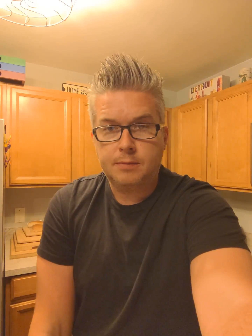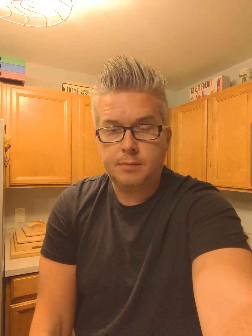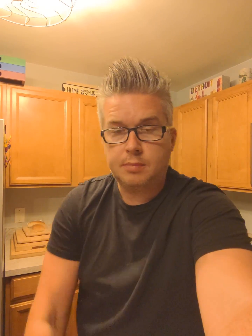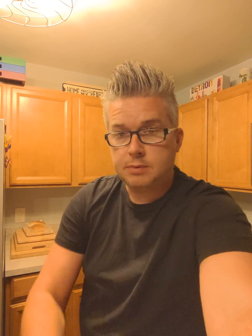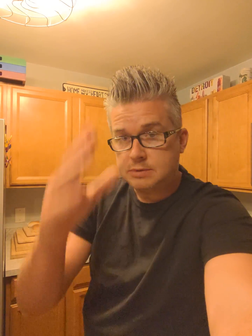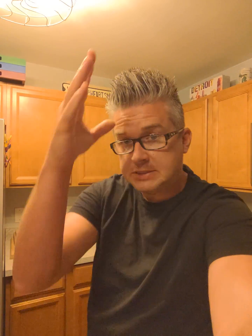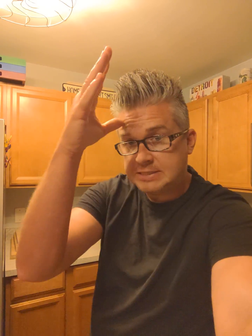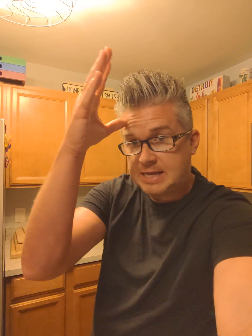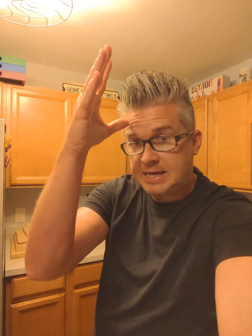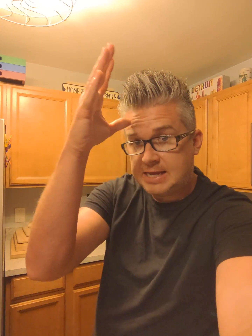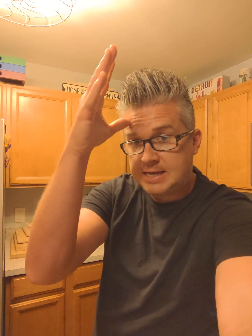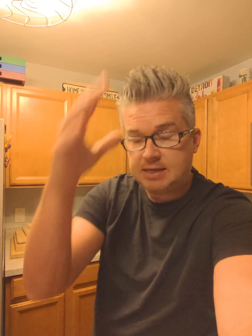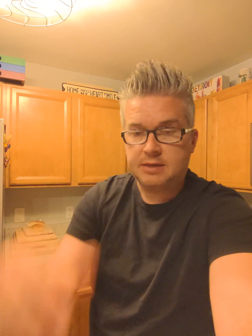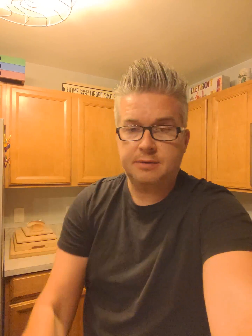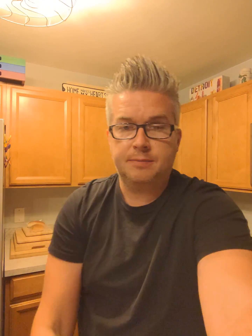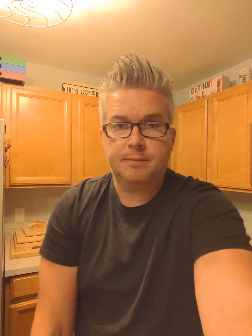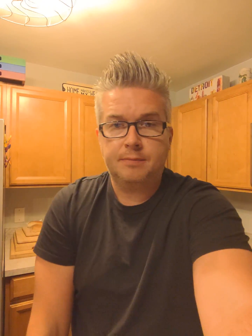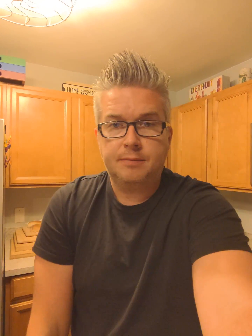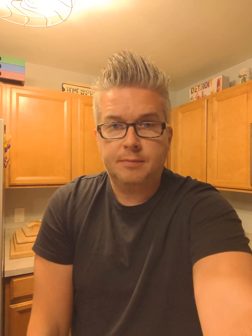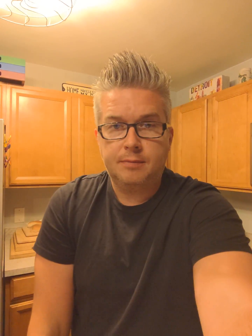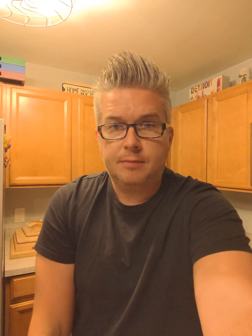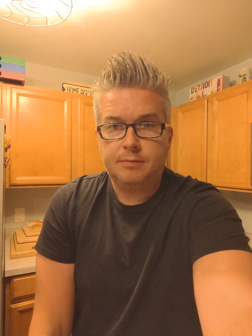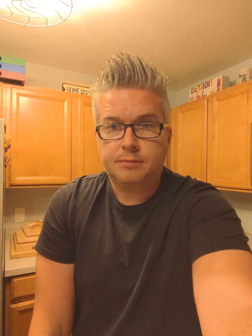daddy